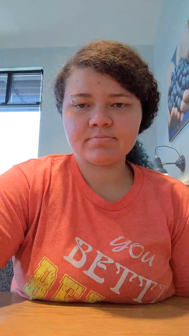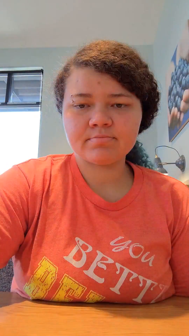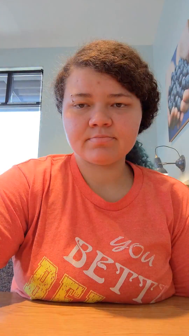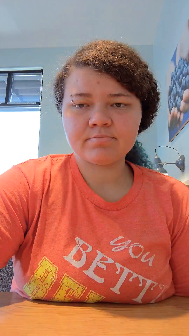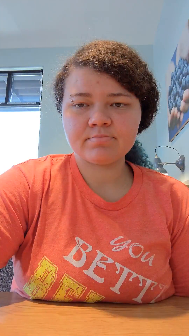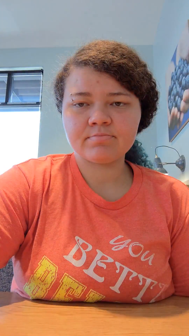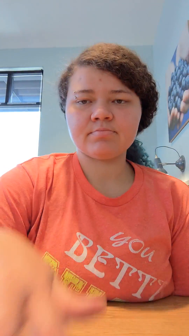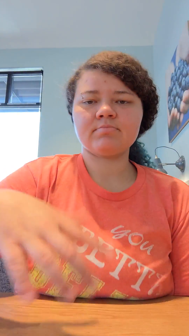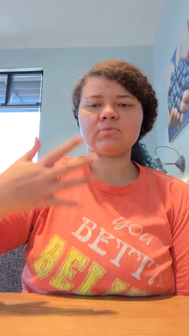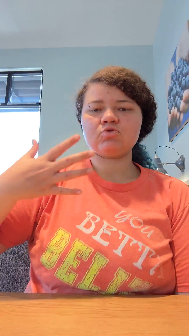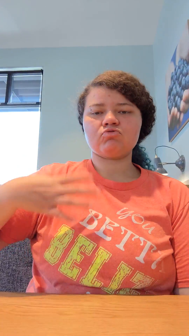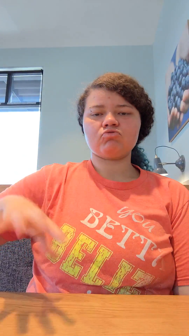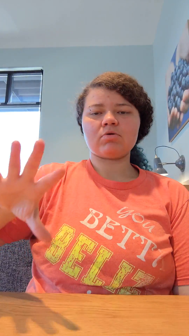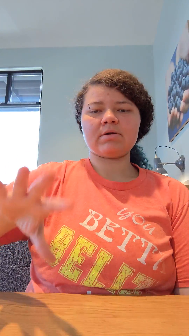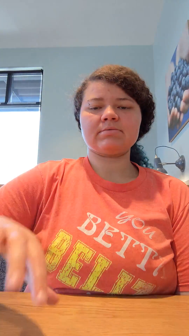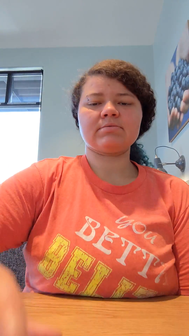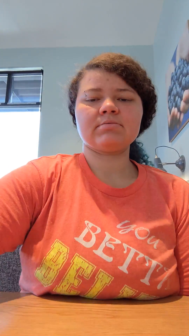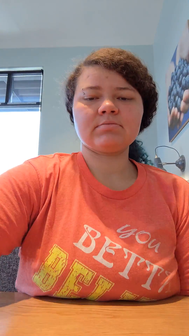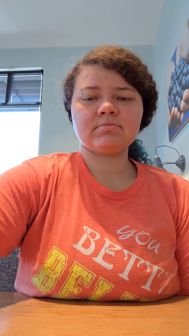dress